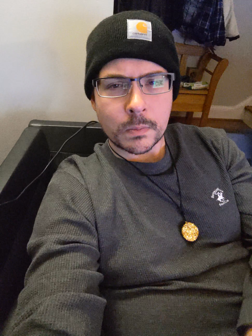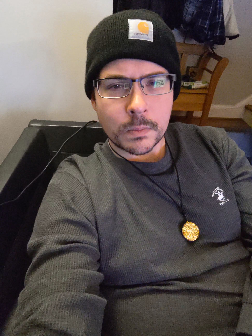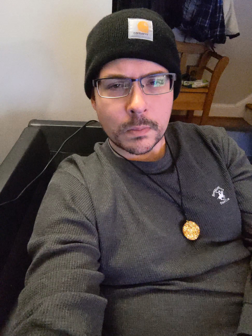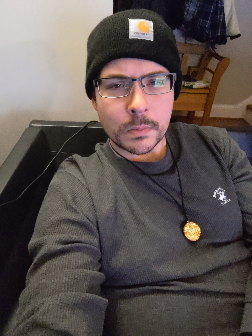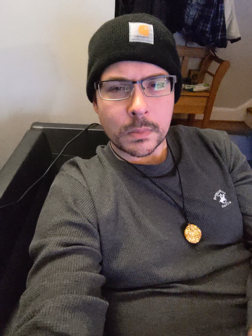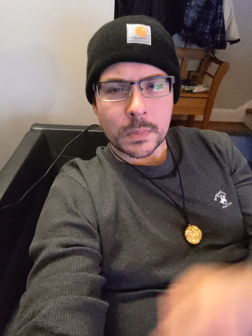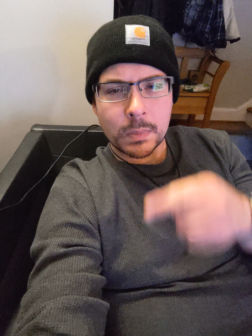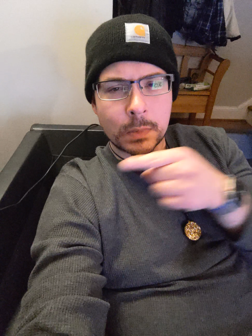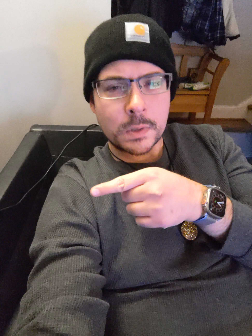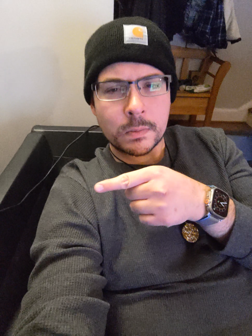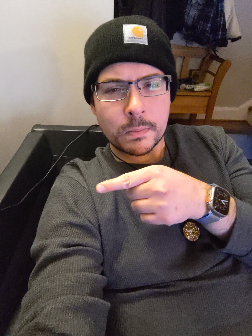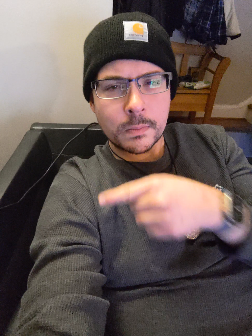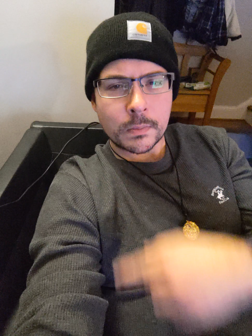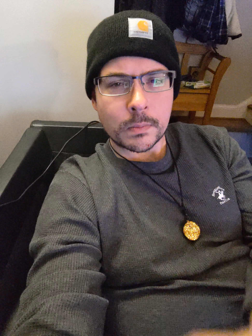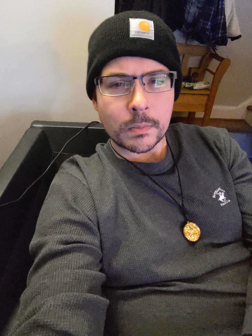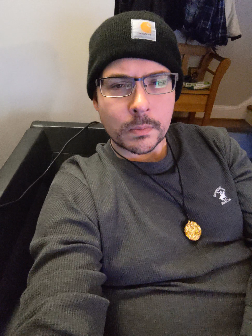he/she/it